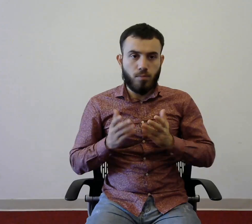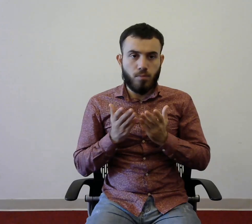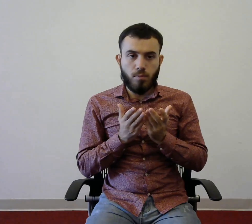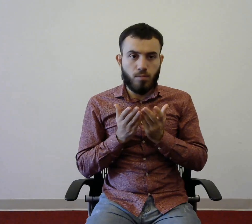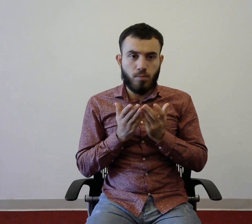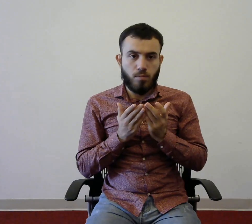oxumaq